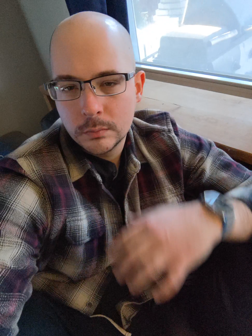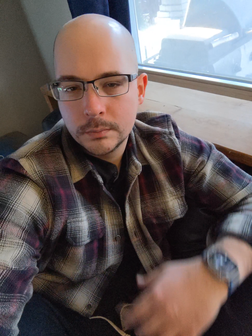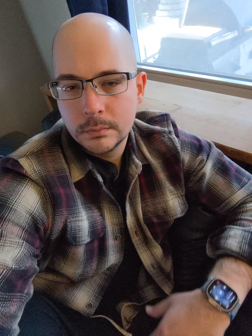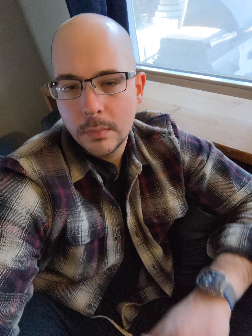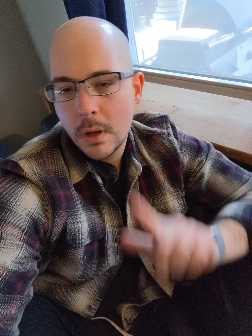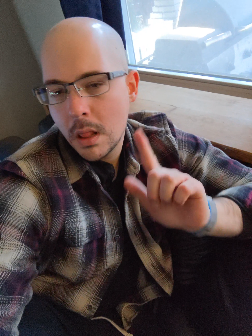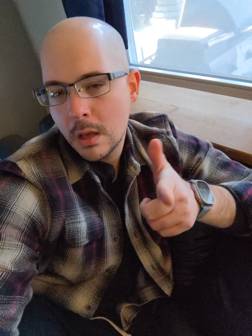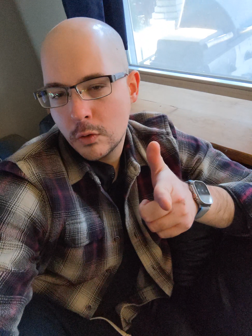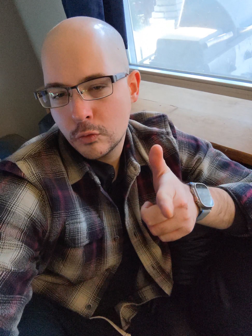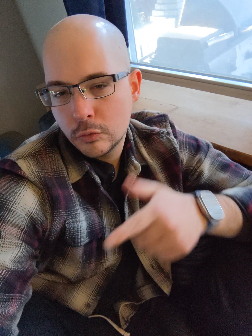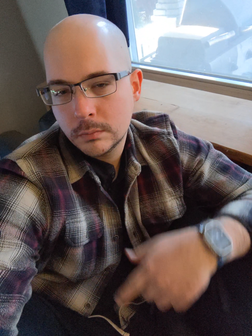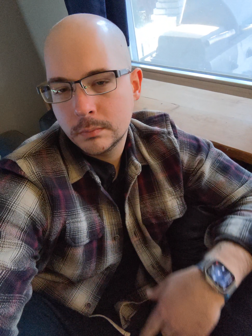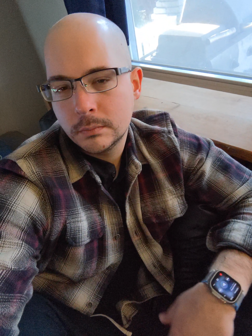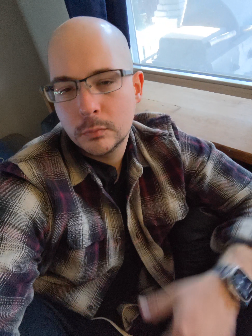later